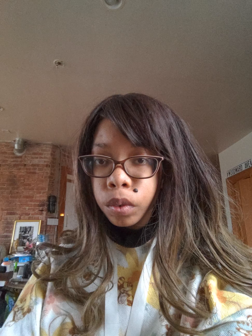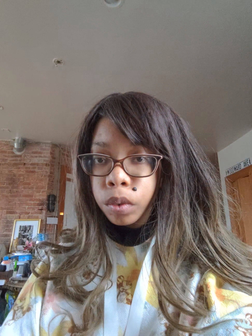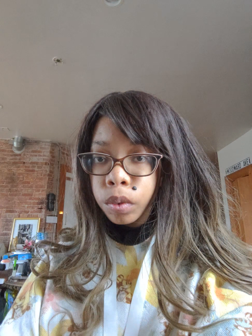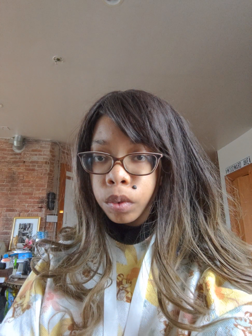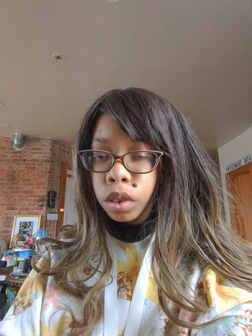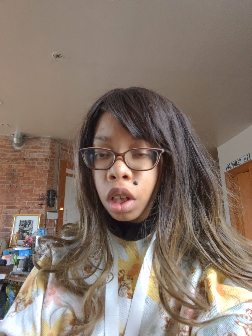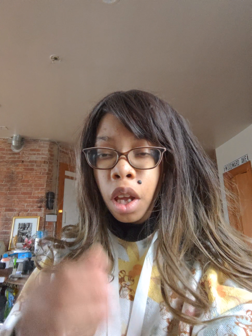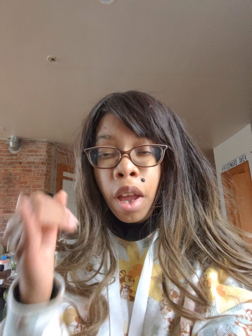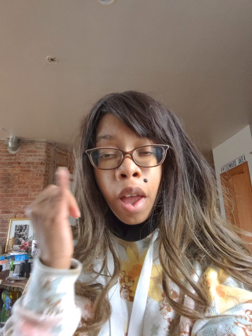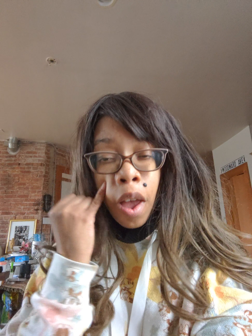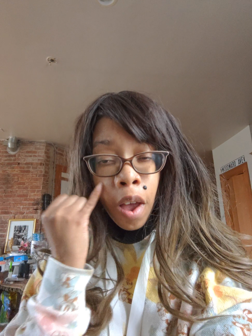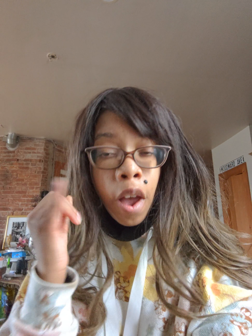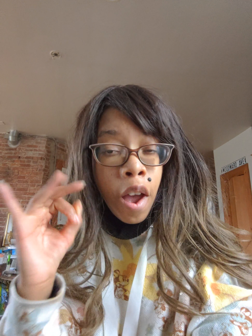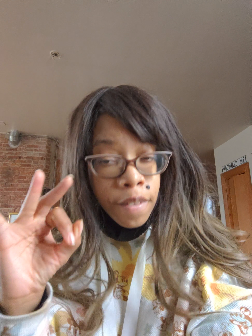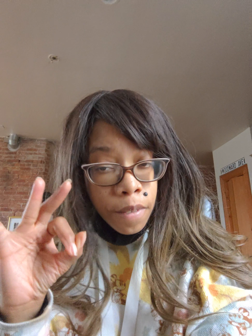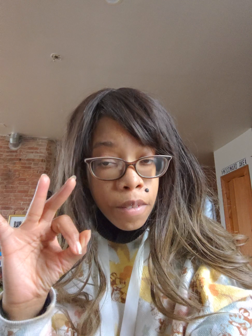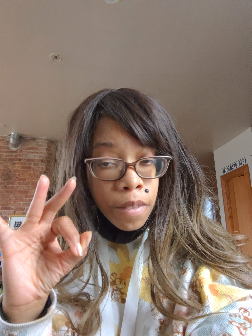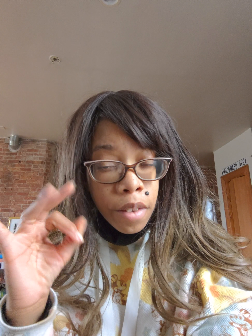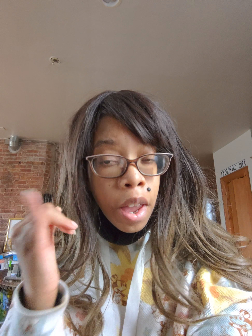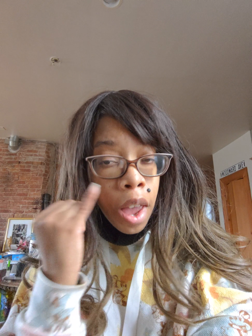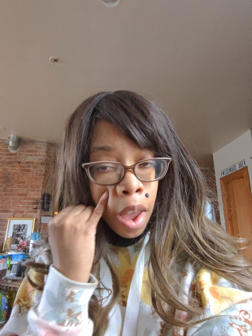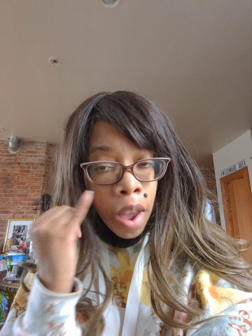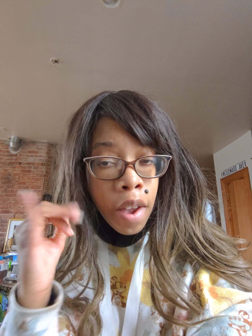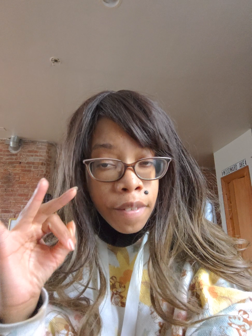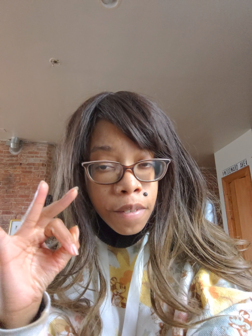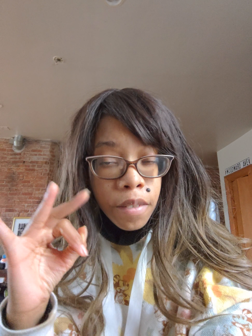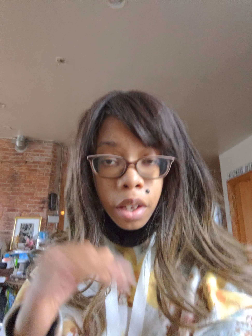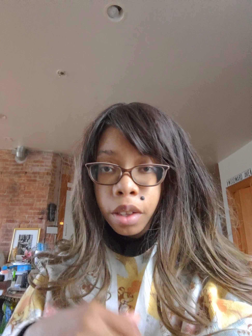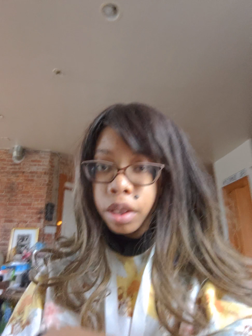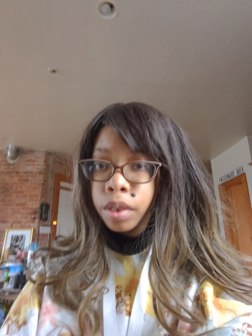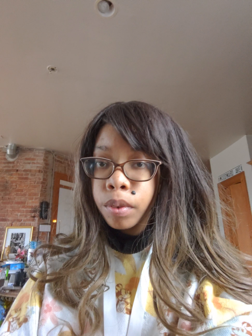if